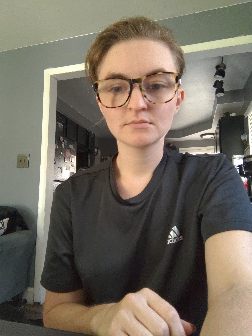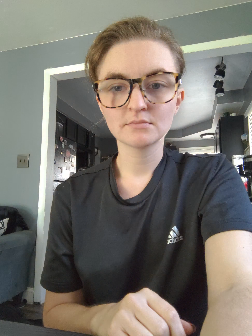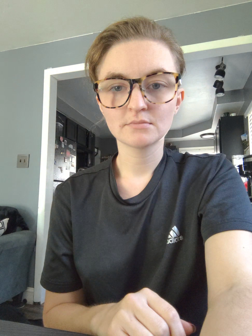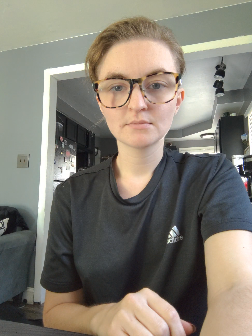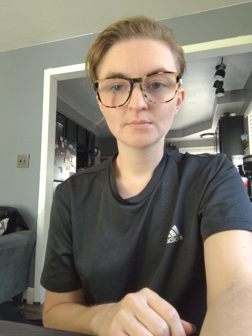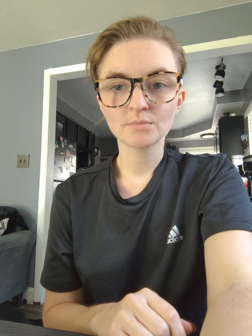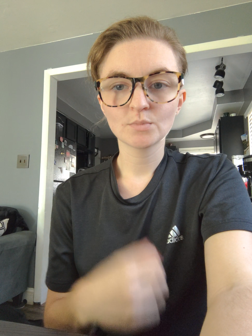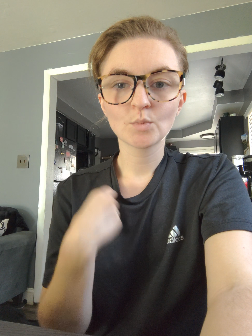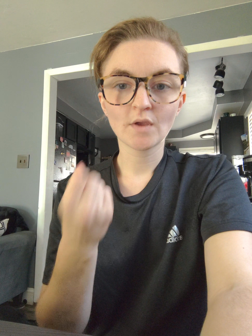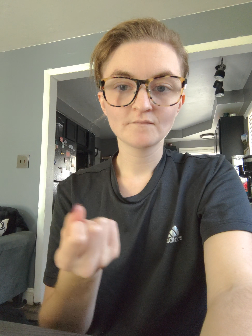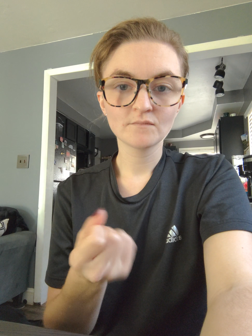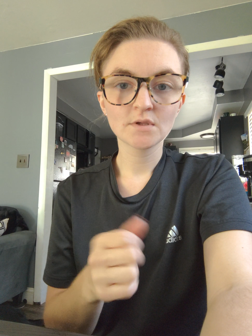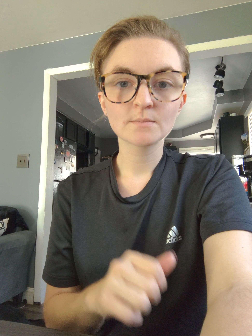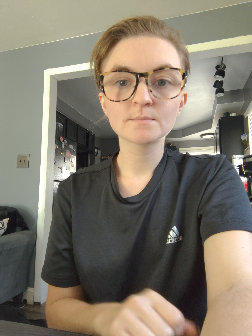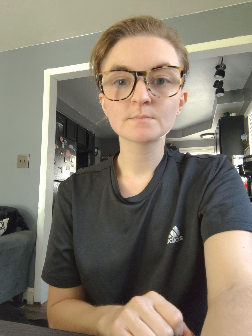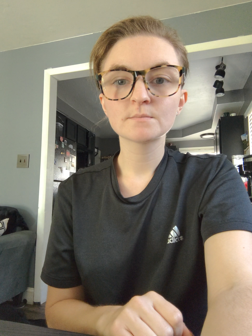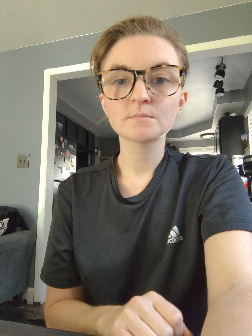drive